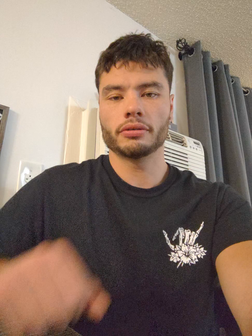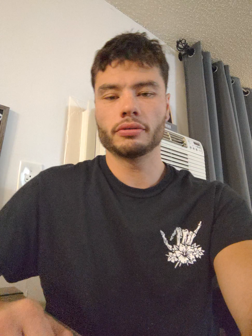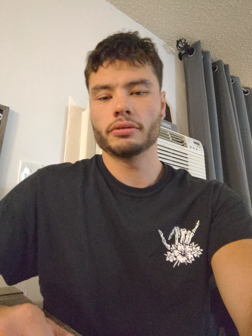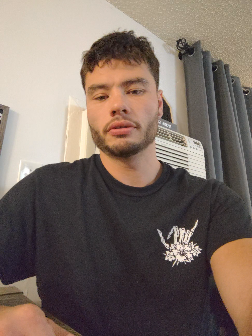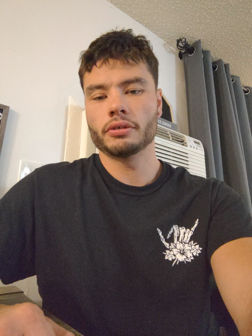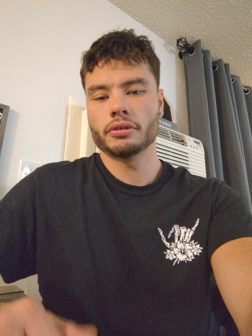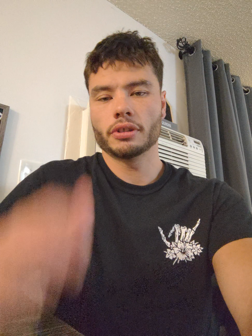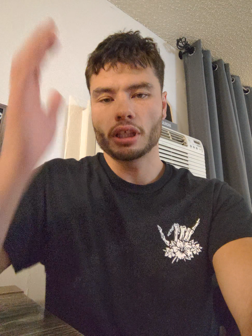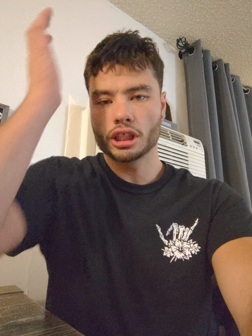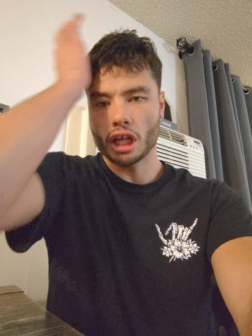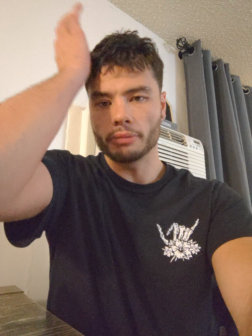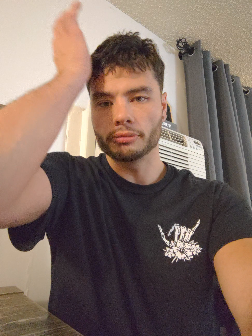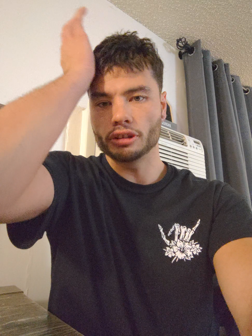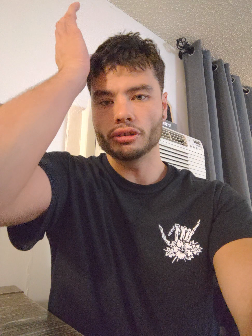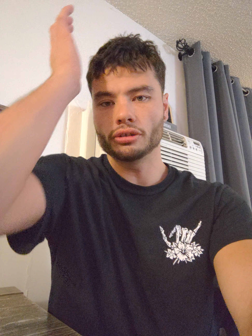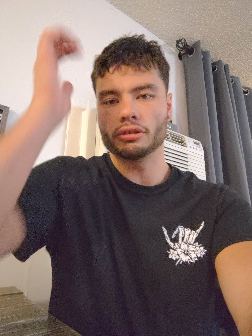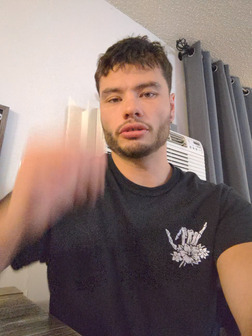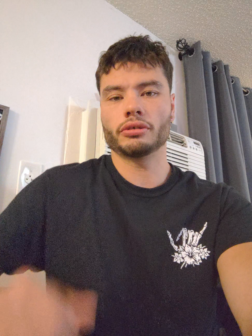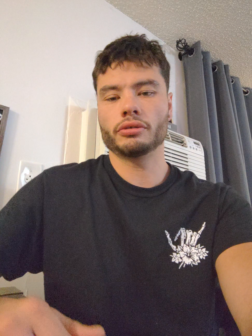garbage